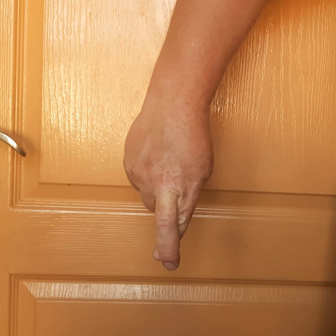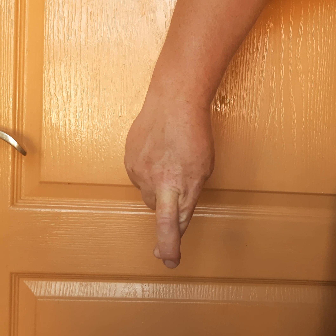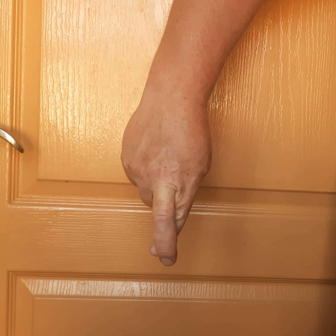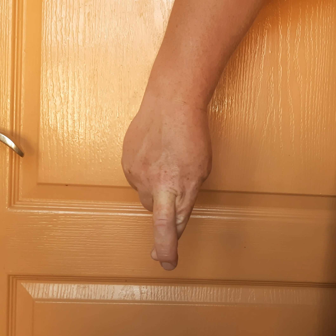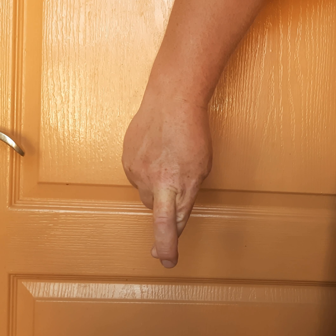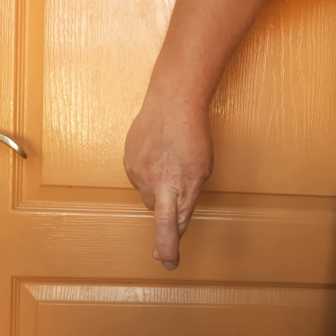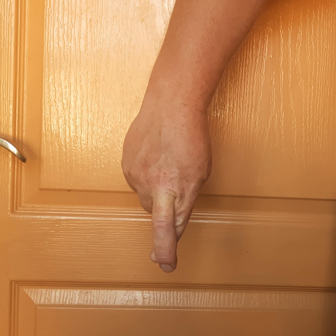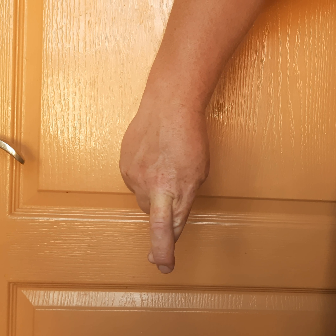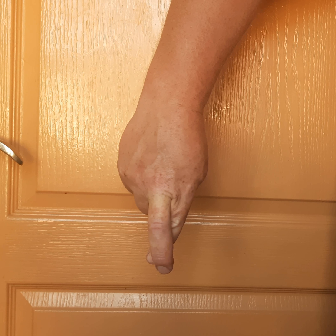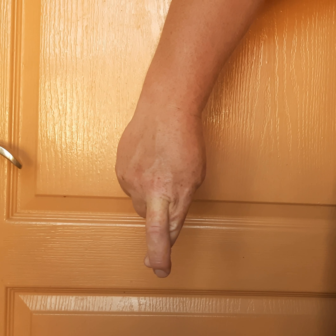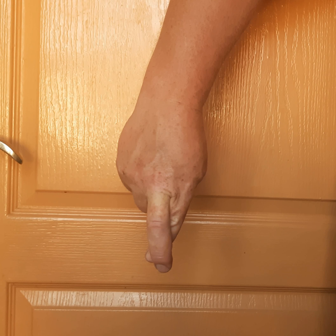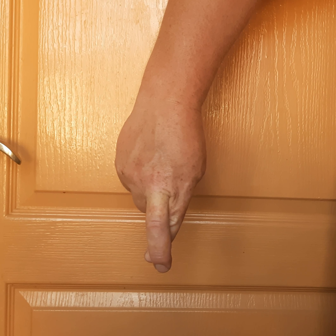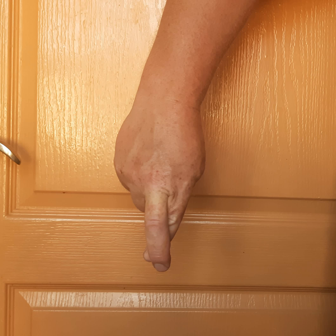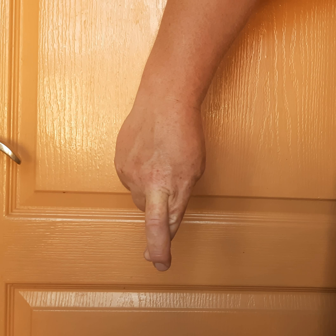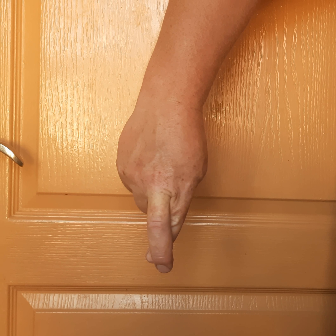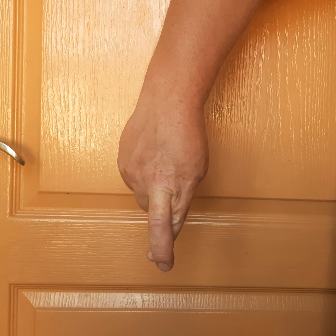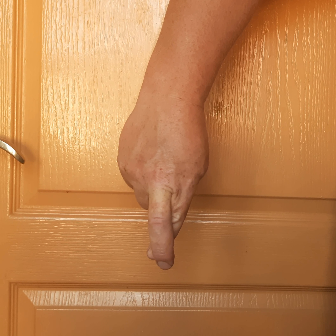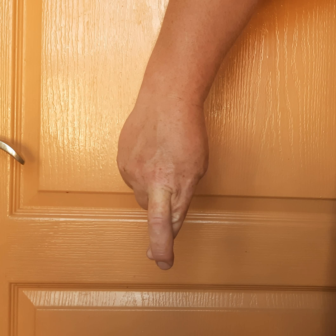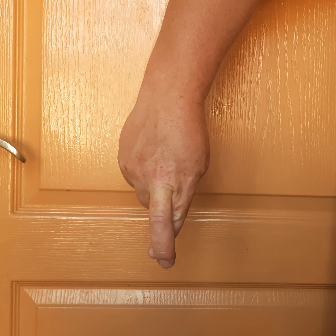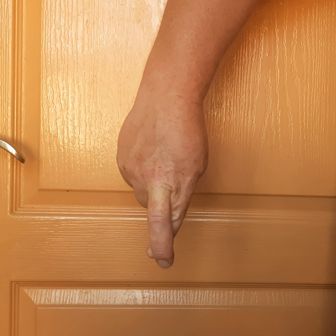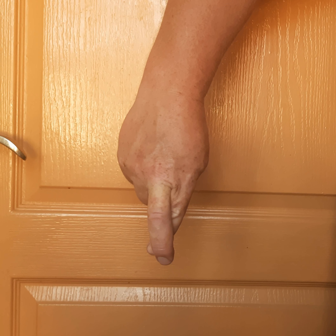Я